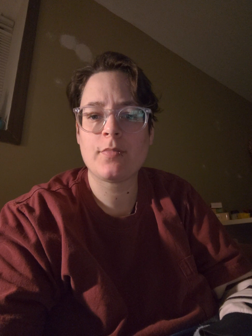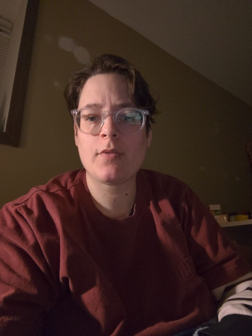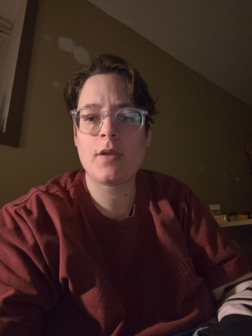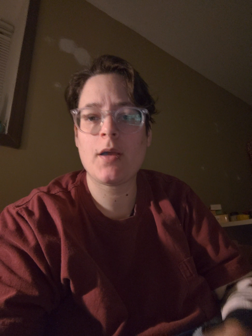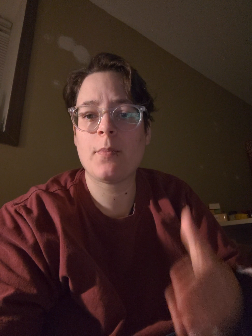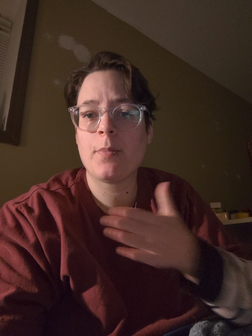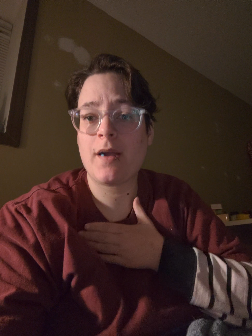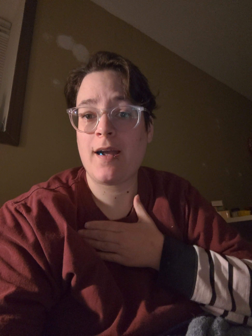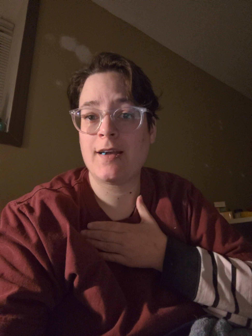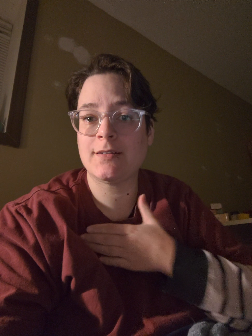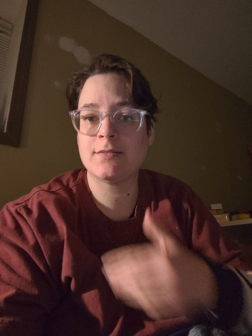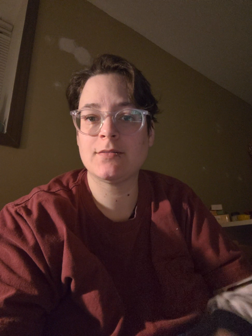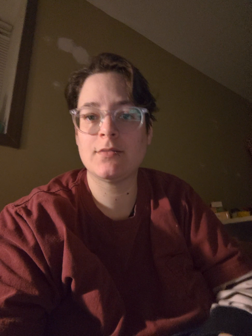my